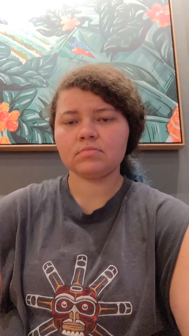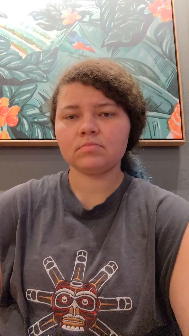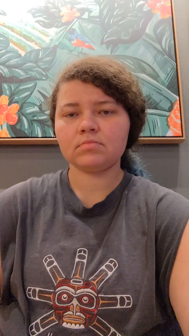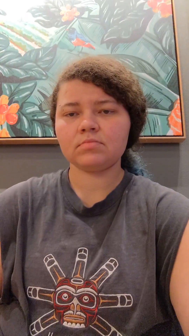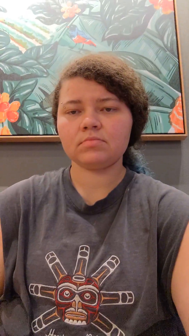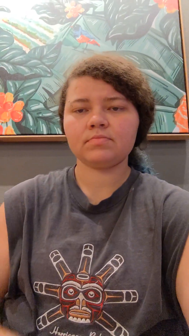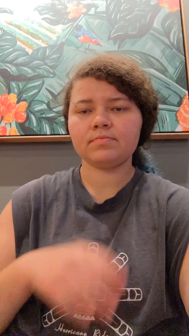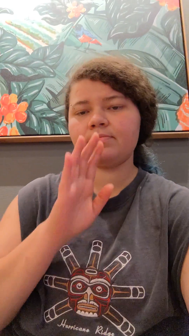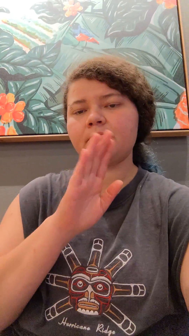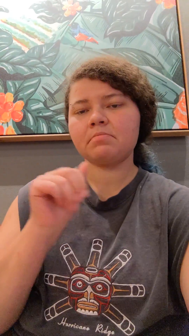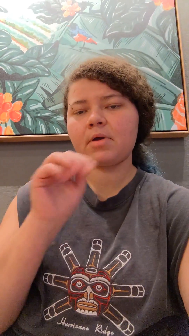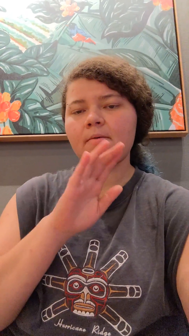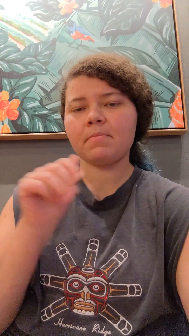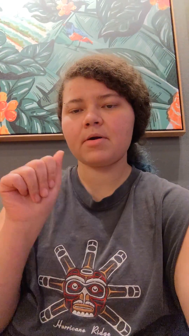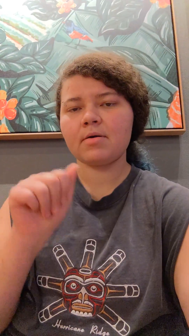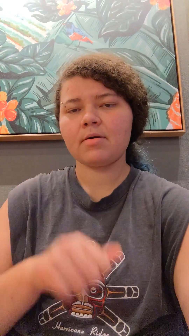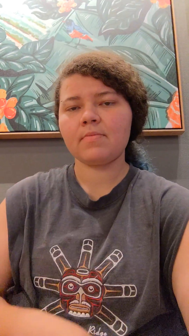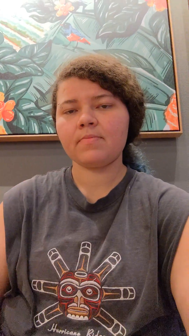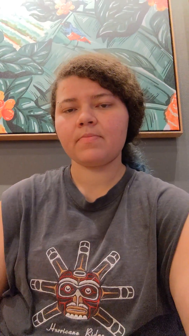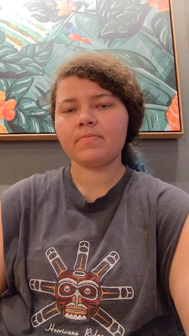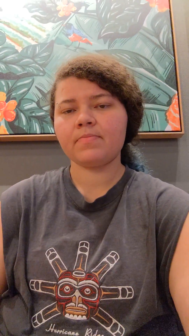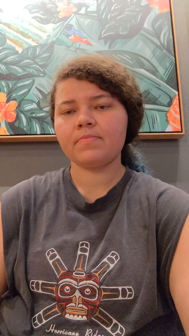baa baa